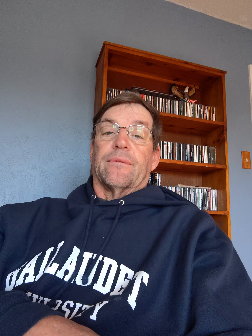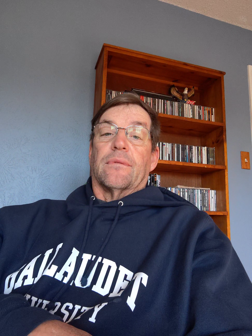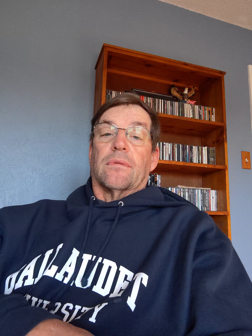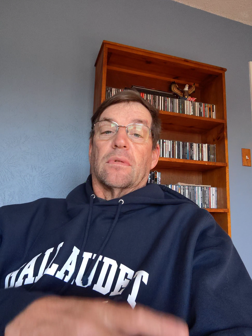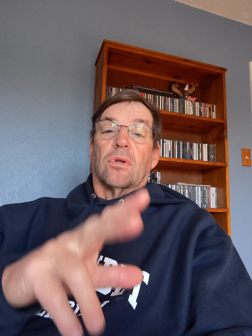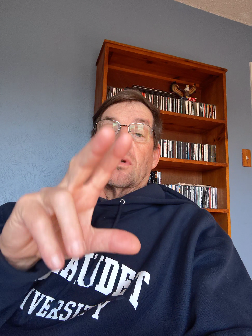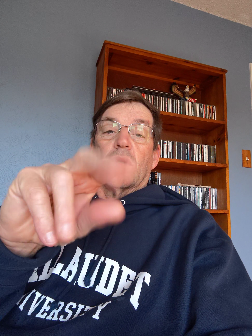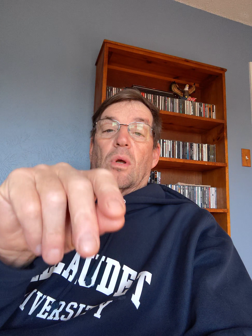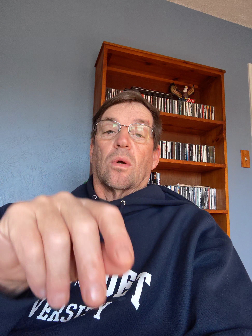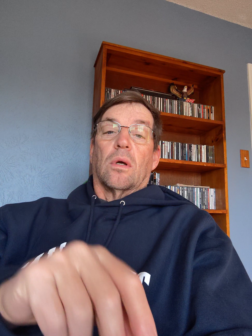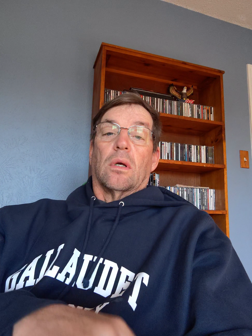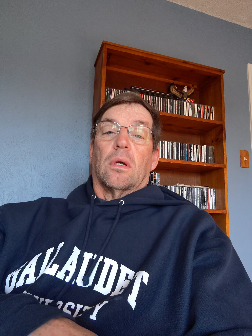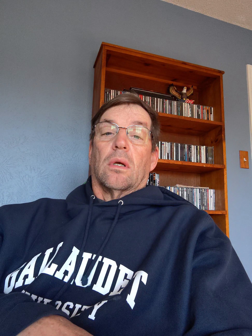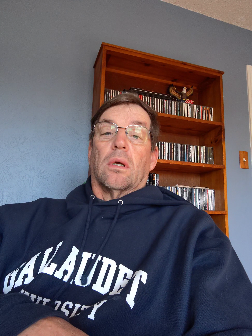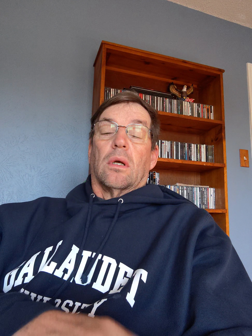no